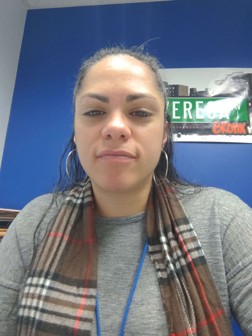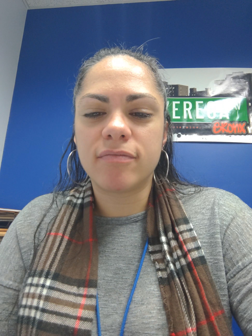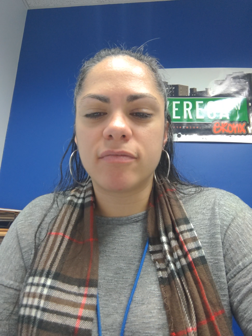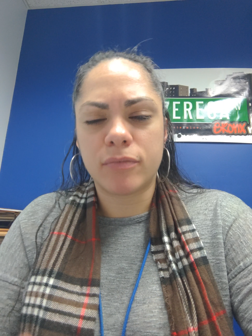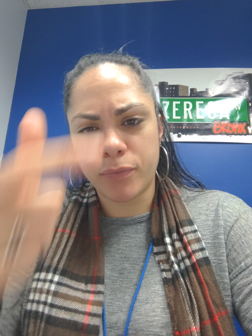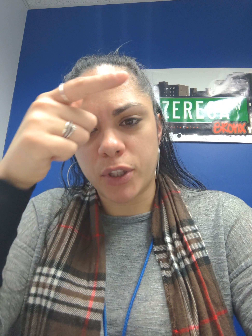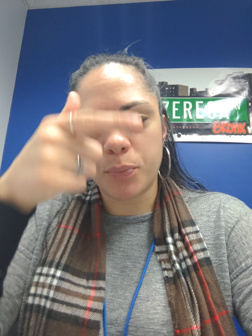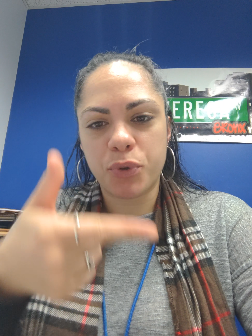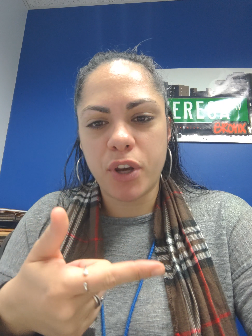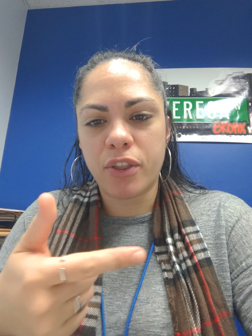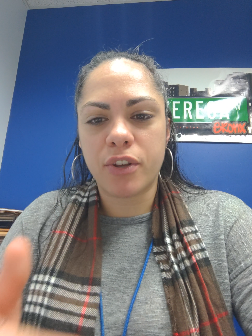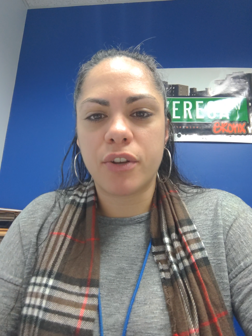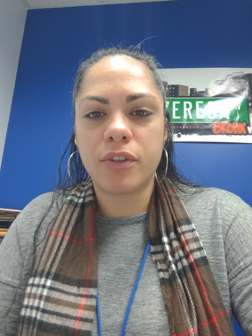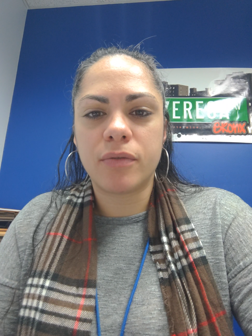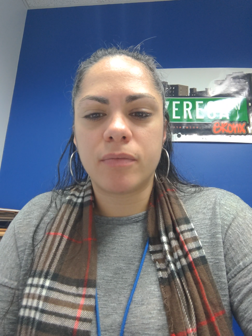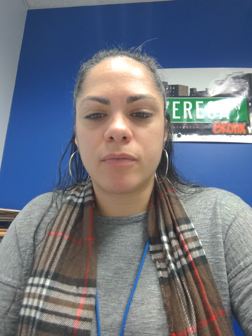brother